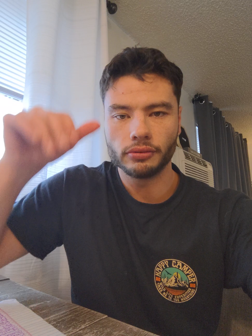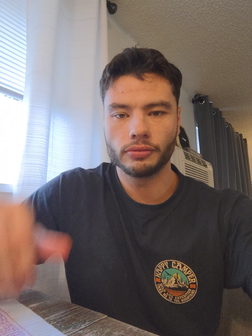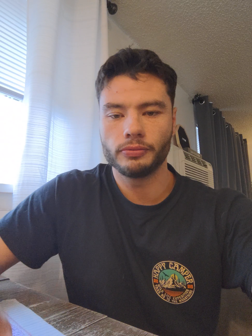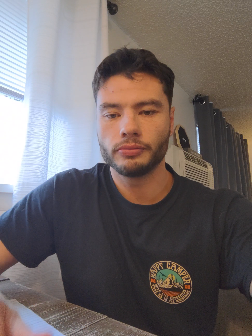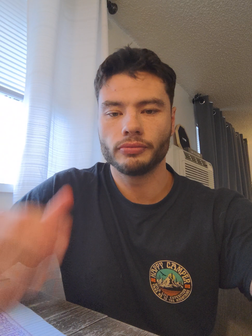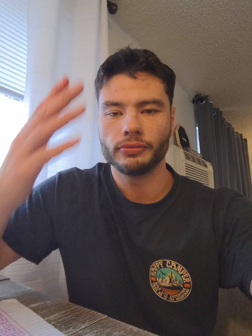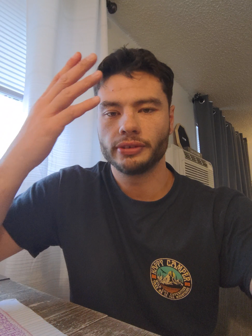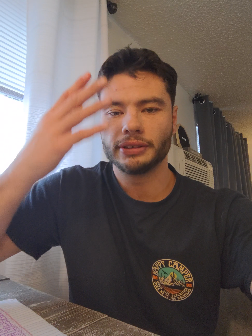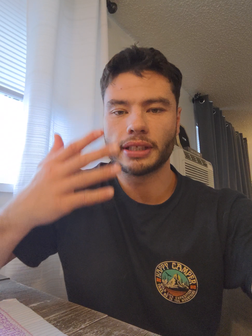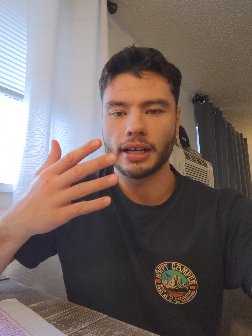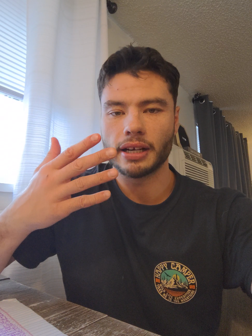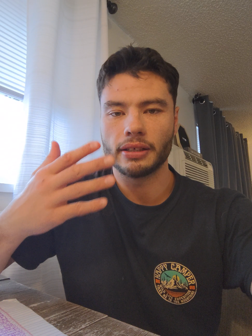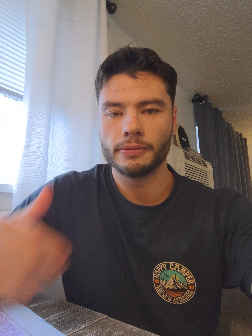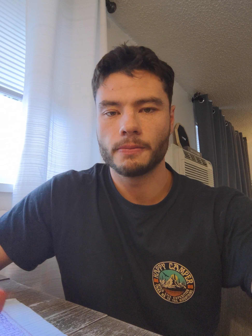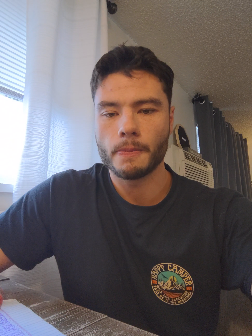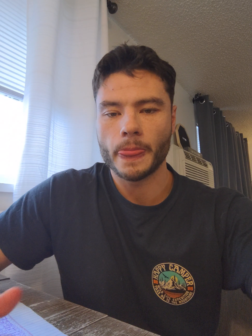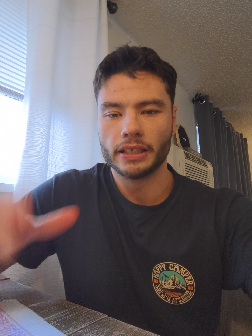sad